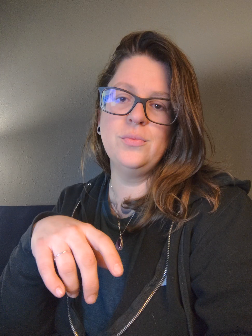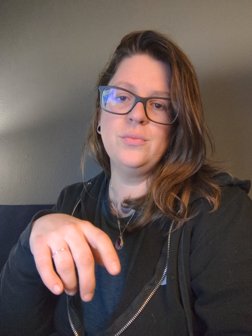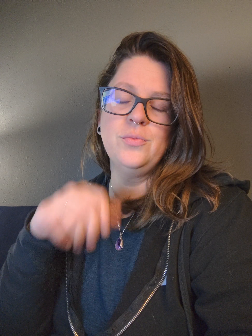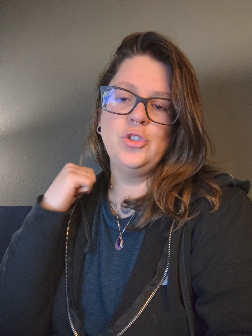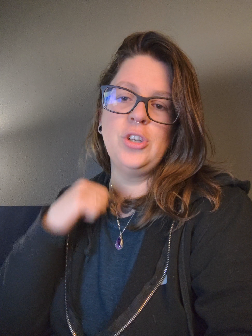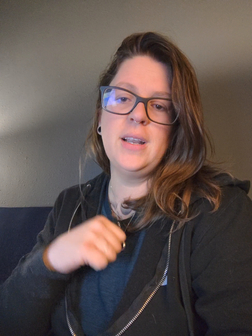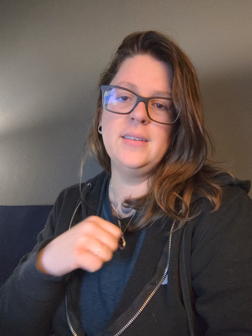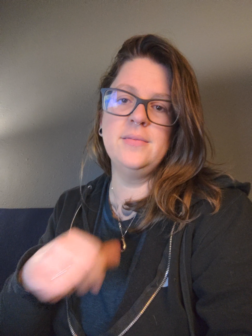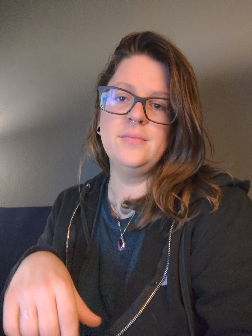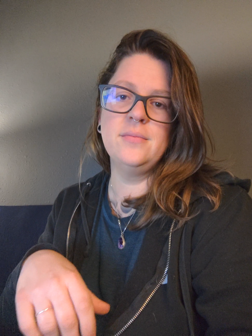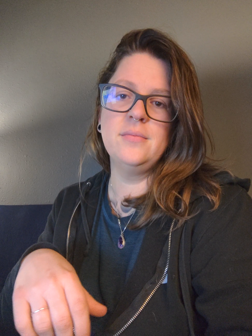jacket